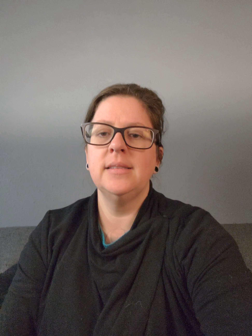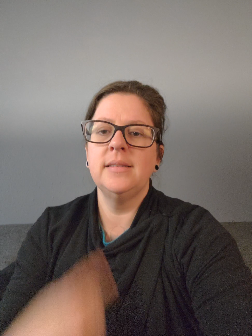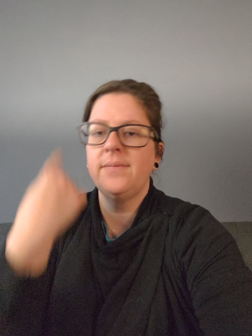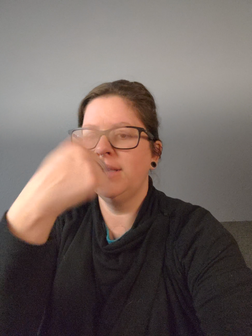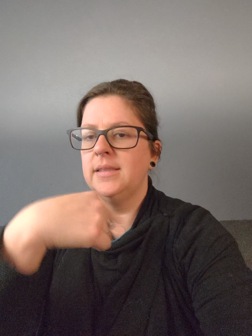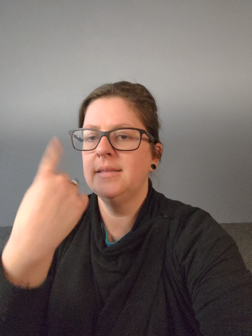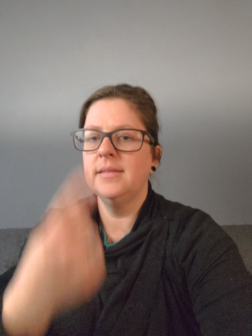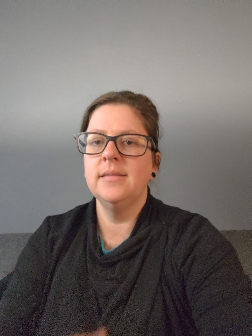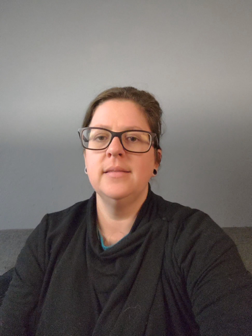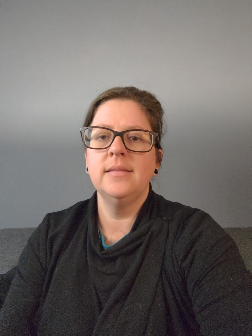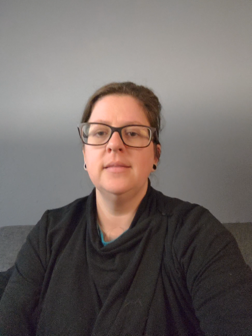face